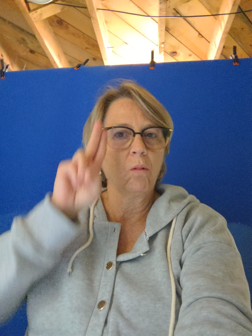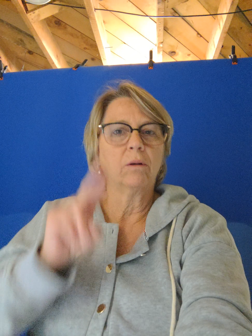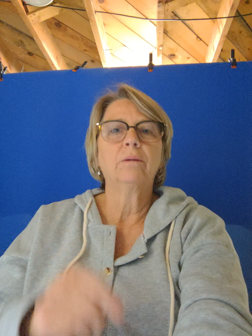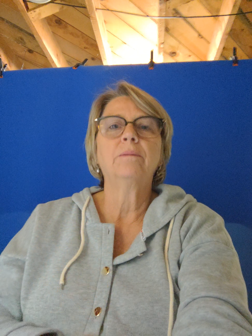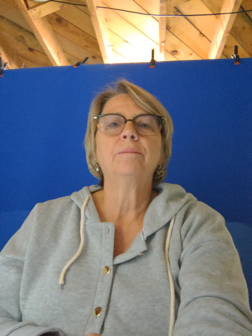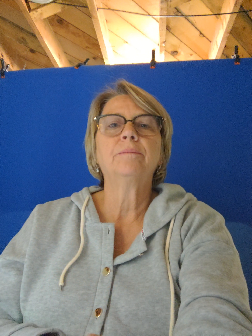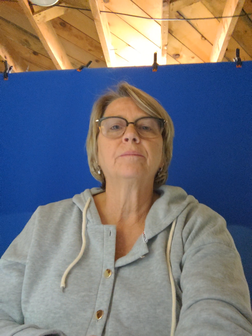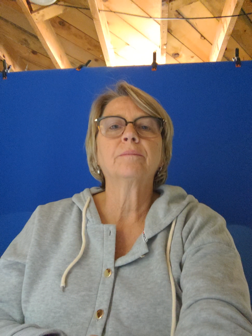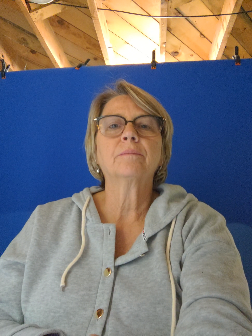uncle